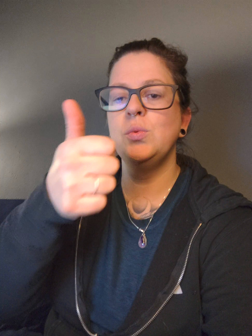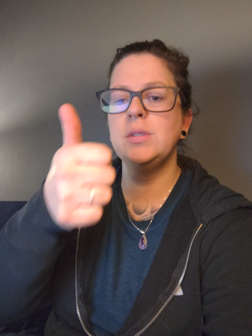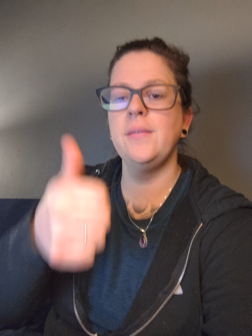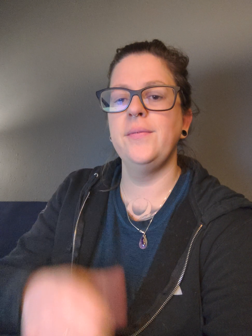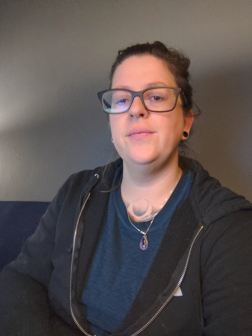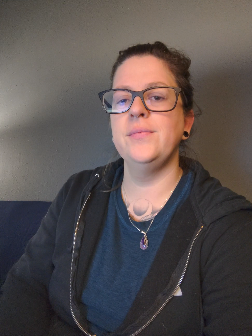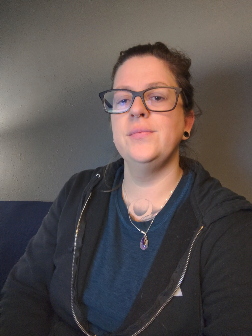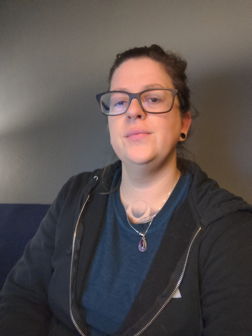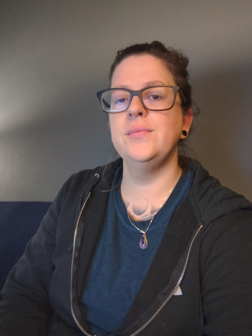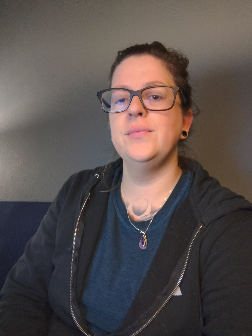yourself